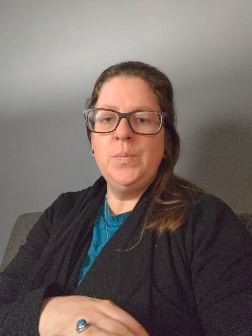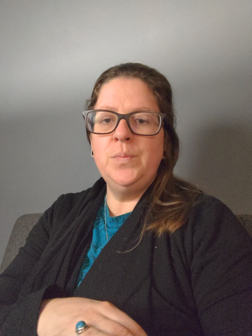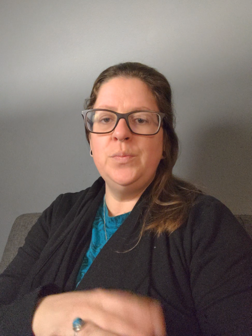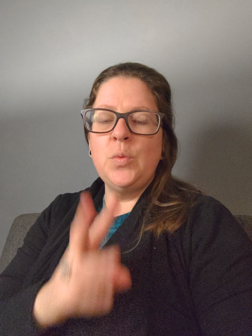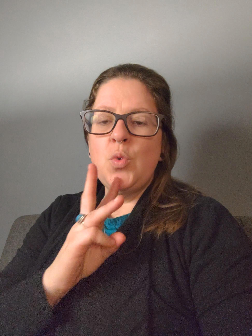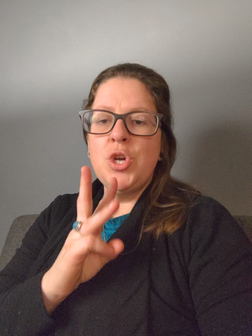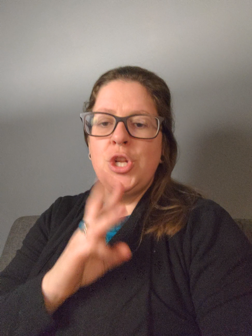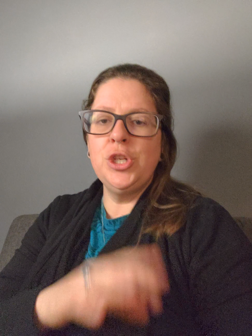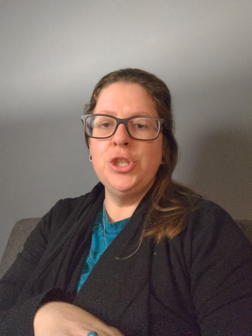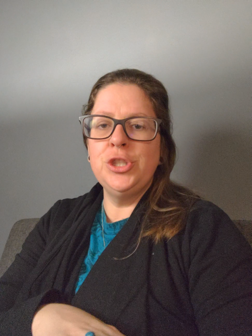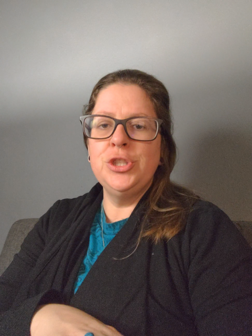water